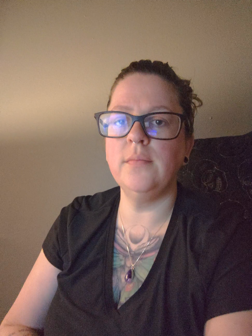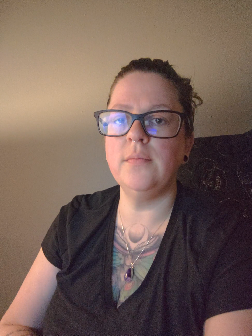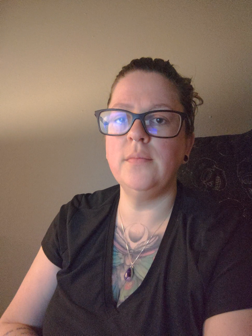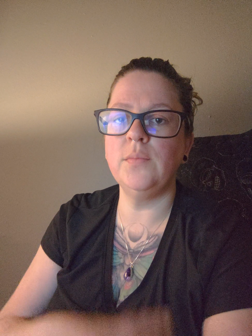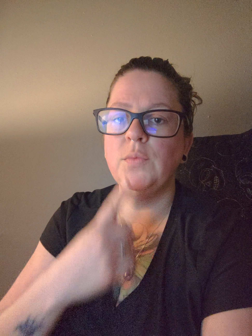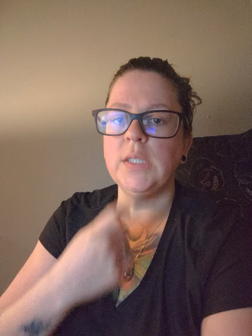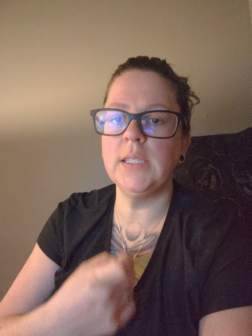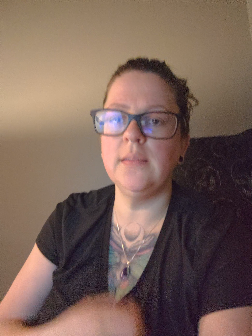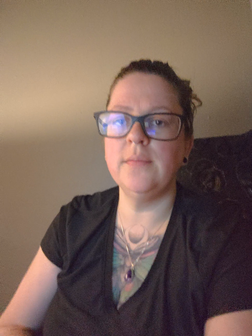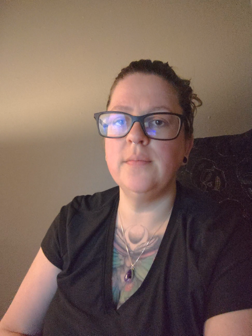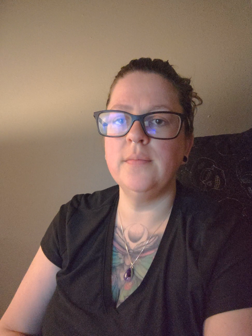red